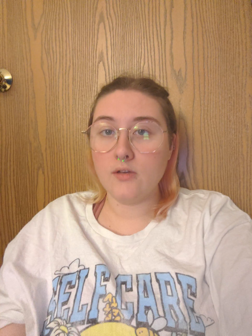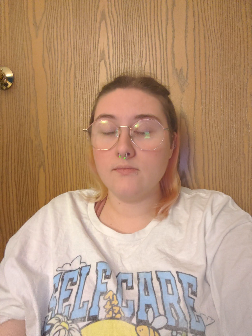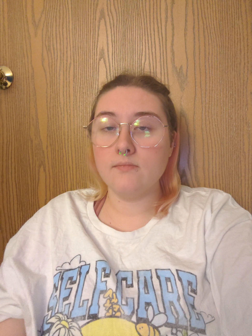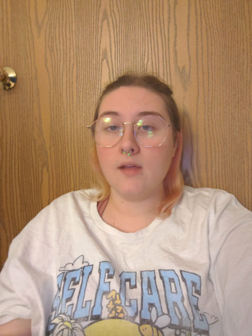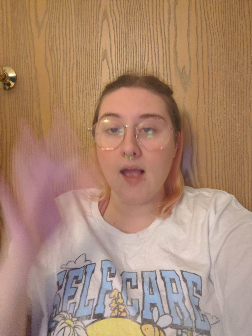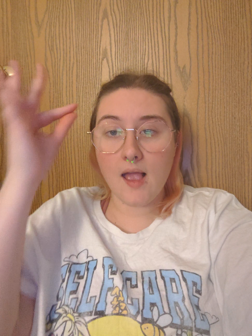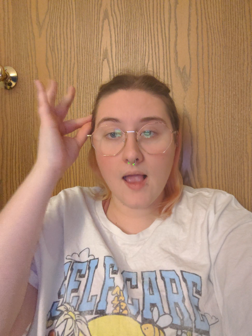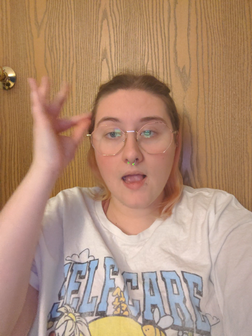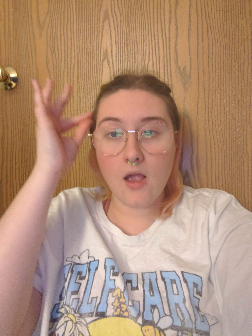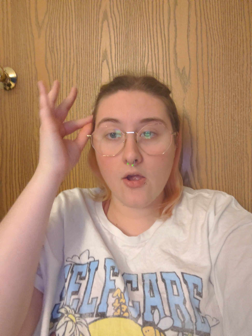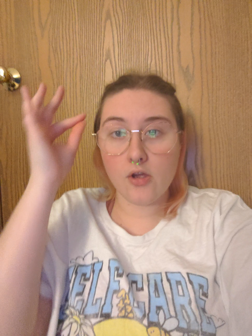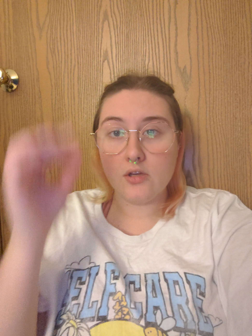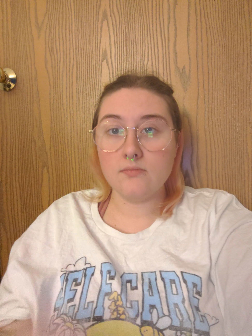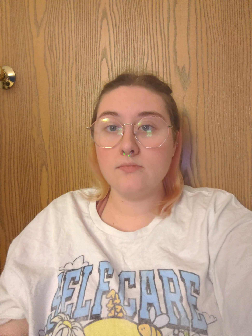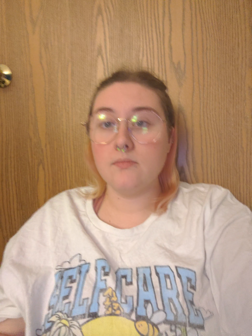hair